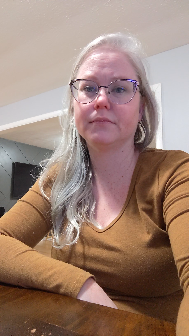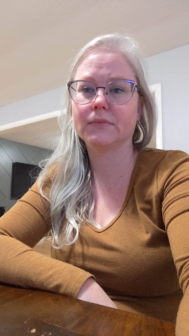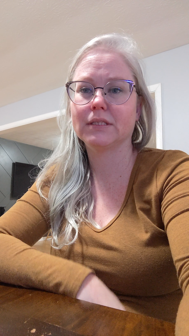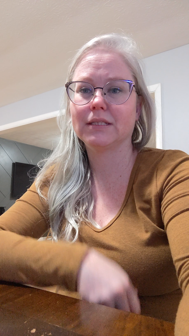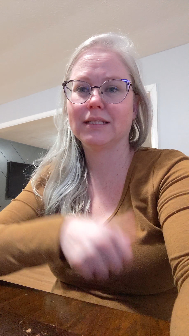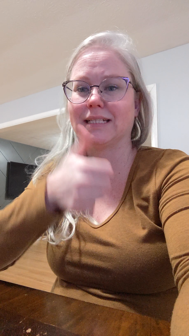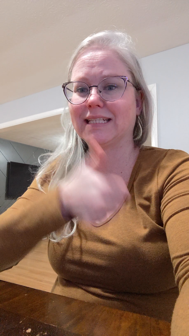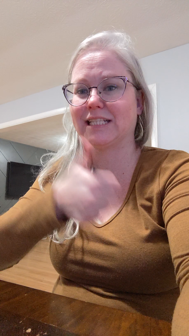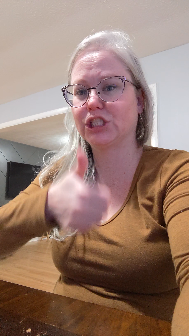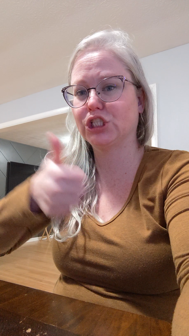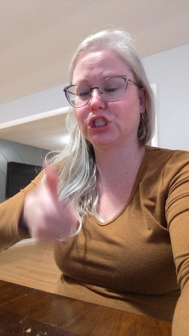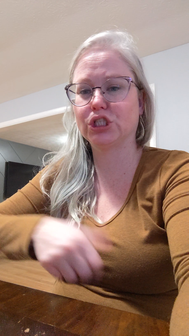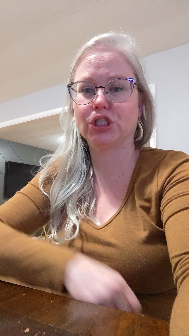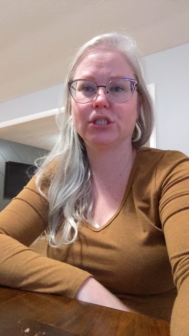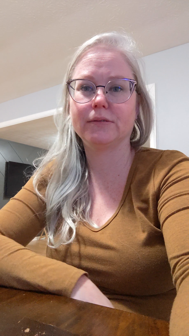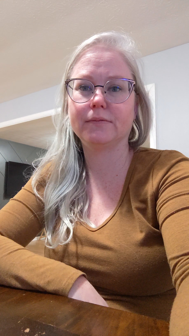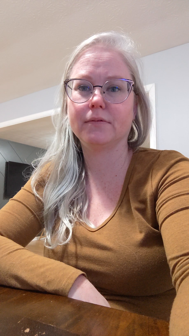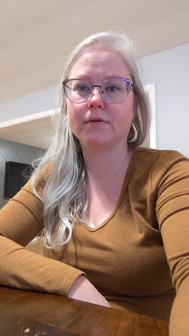each